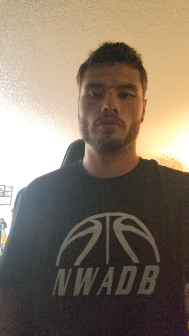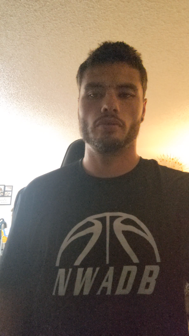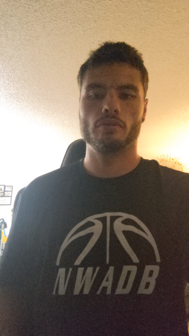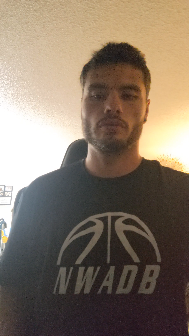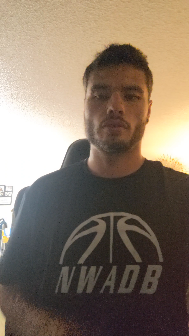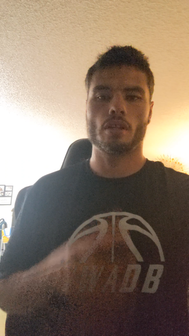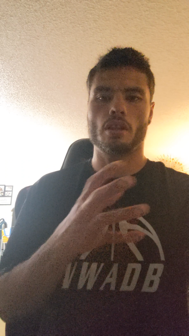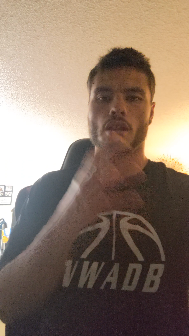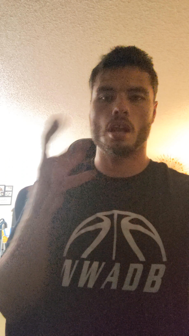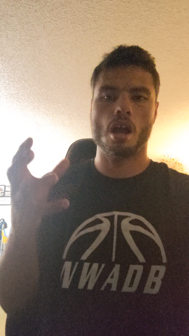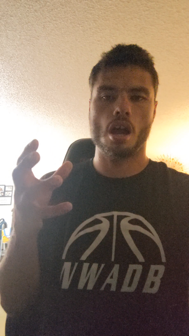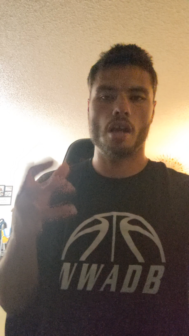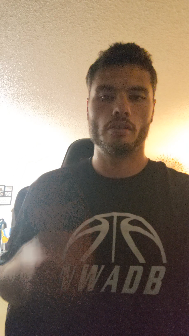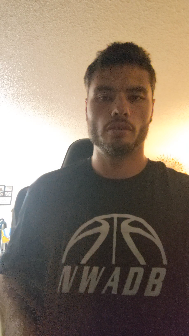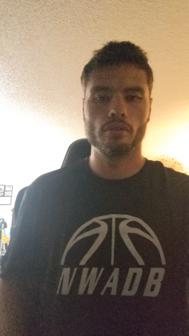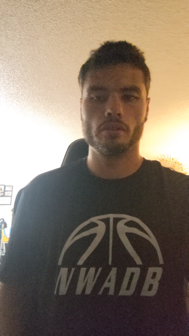a lot